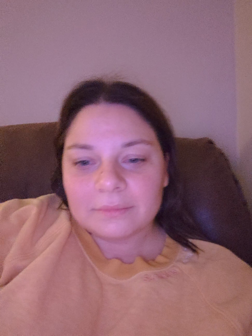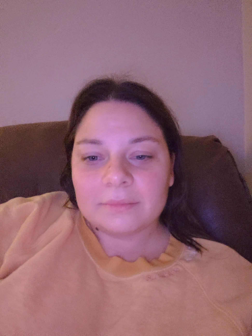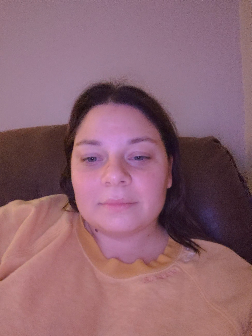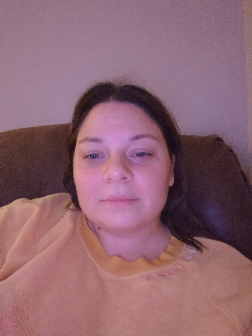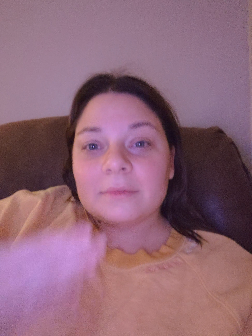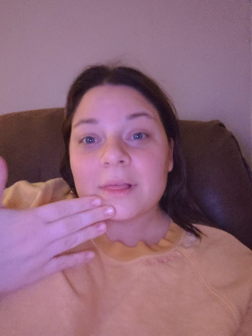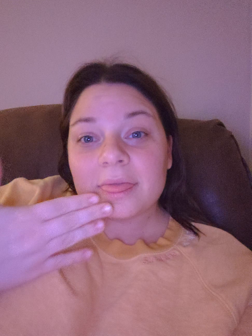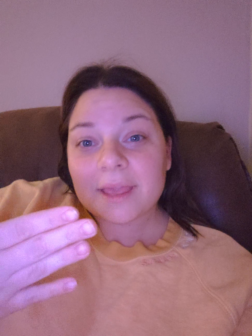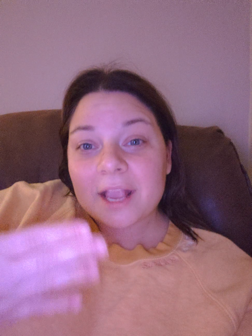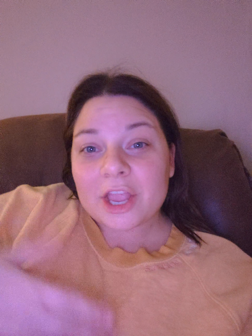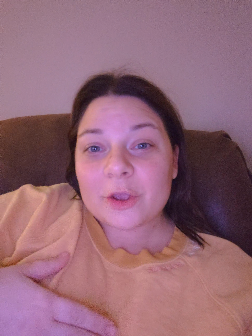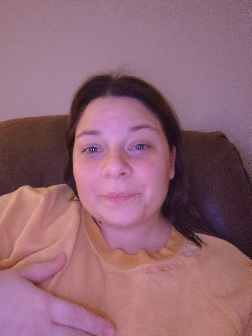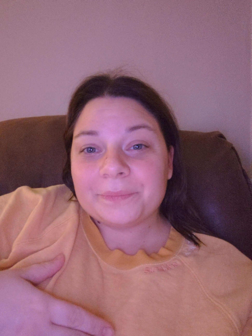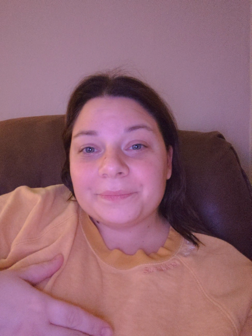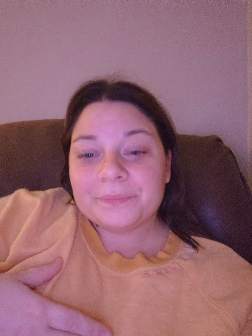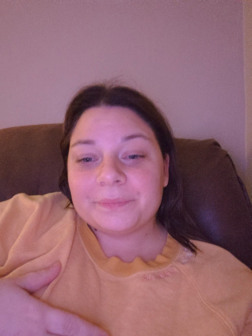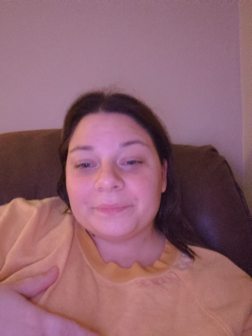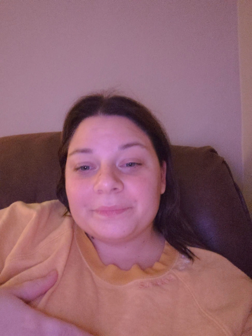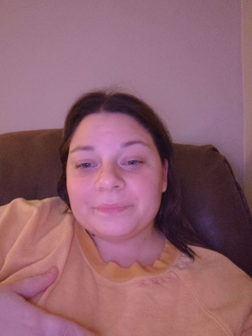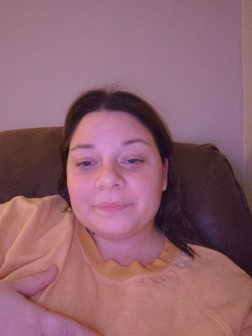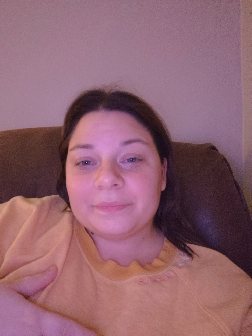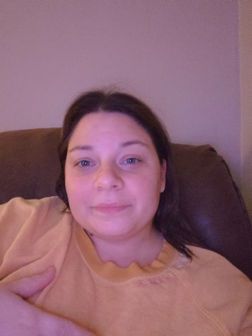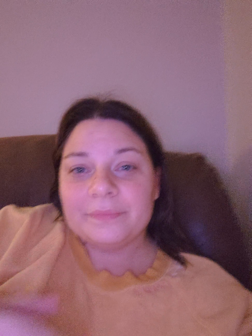thank you